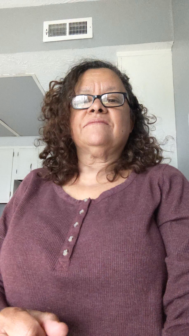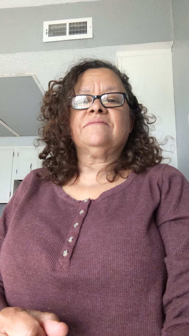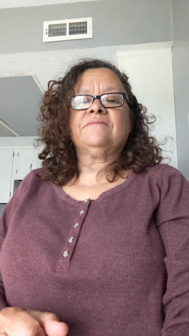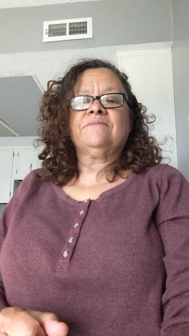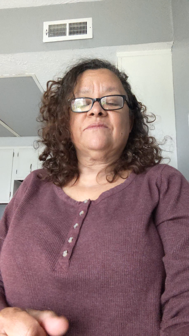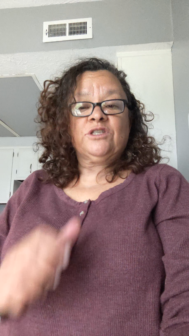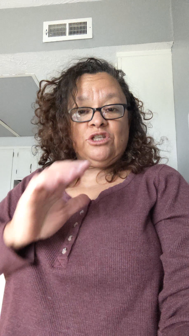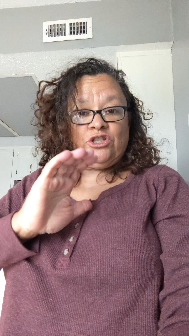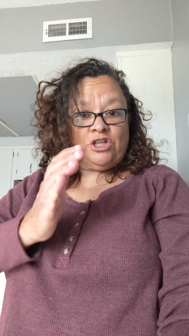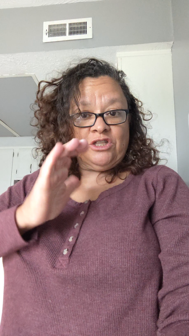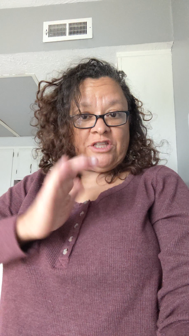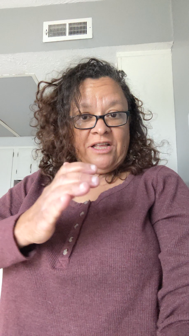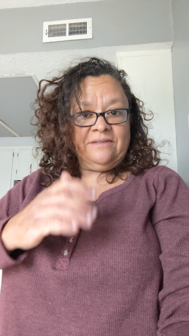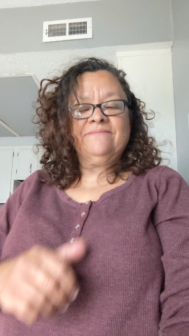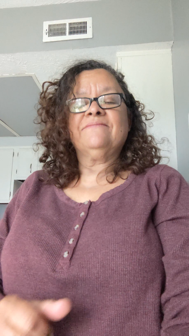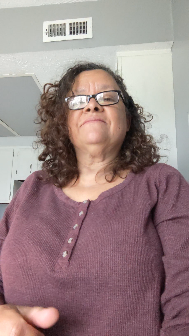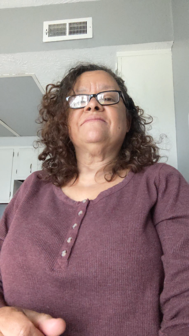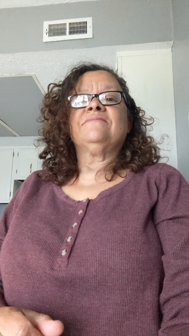cheese